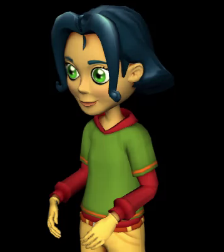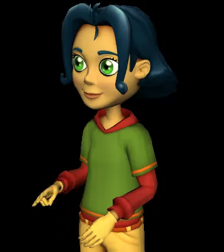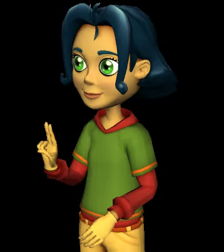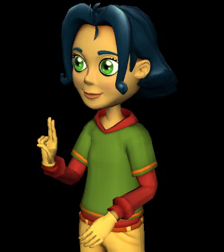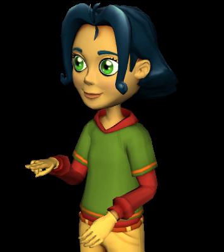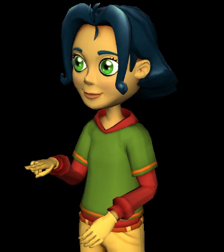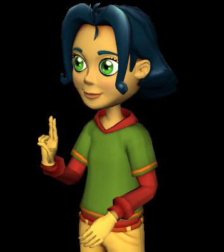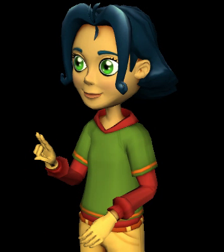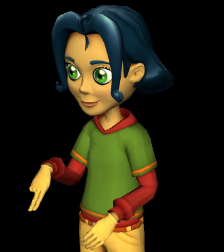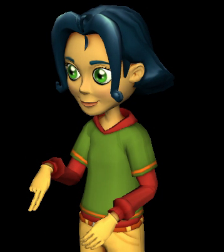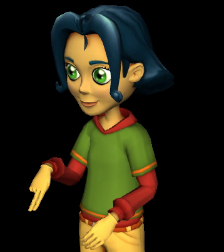رسم